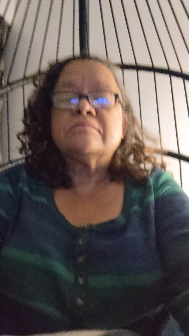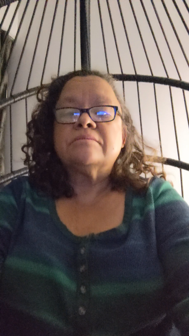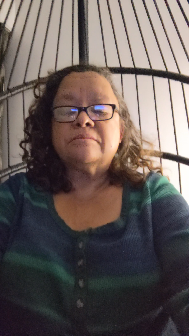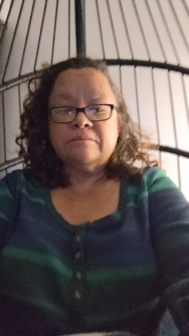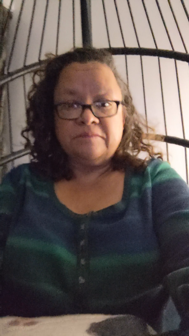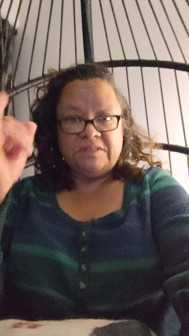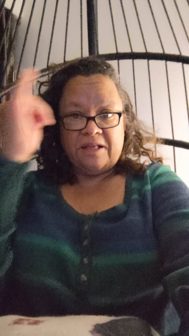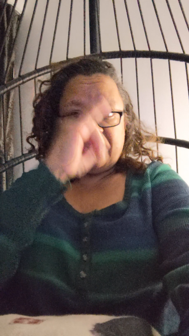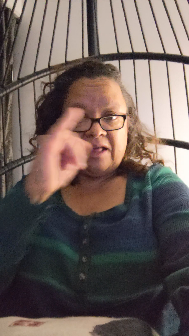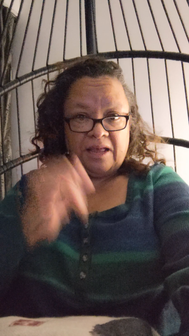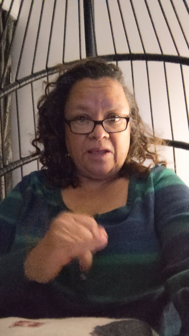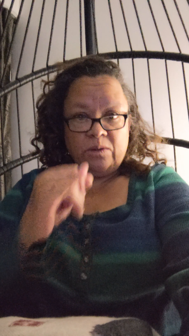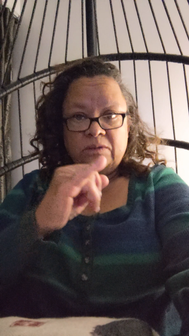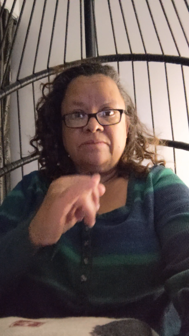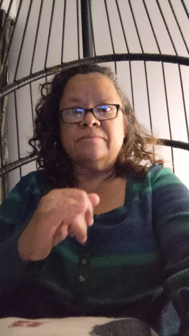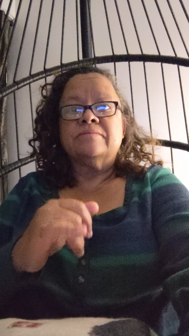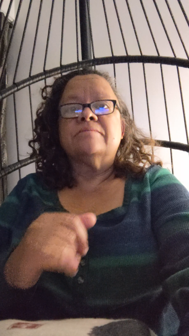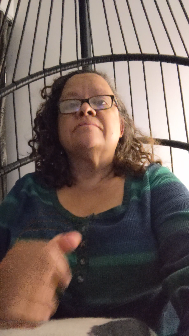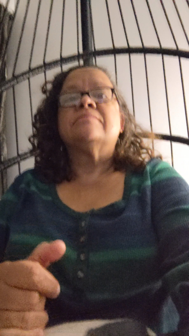draw